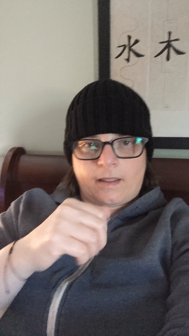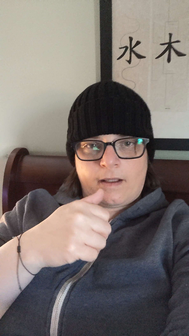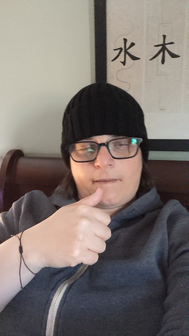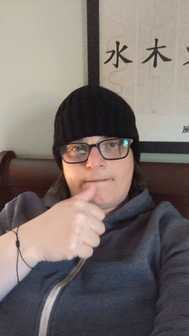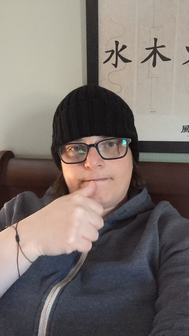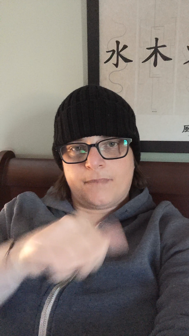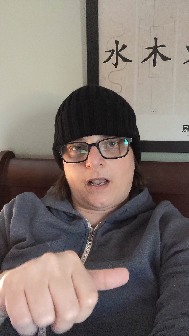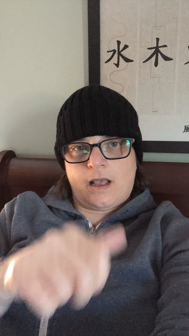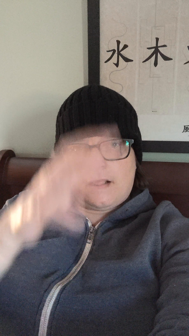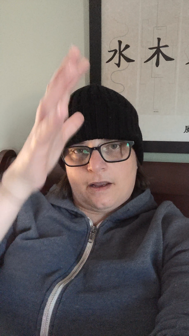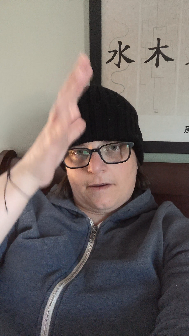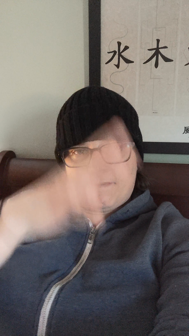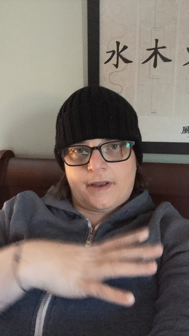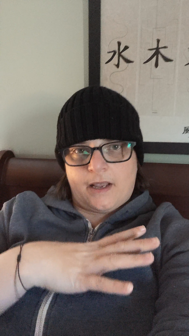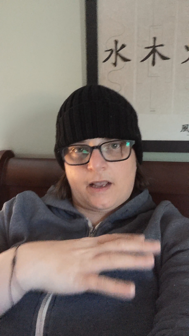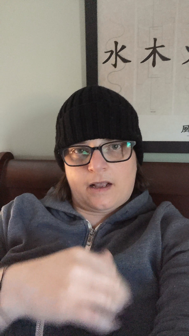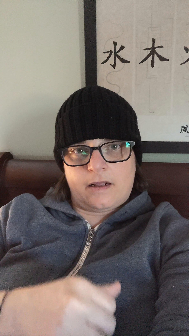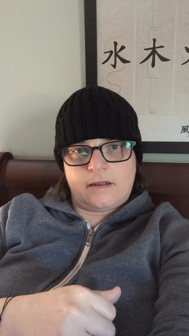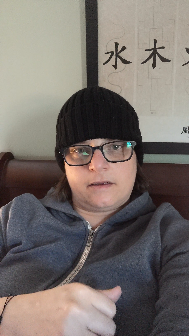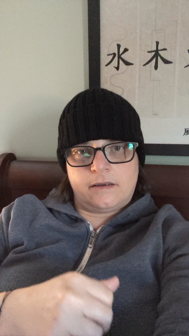mailman